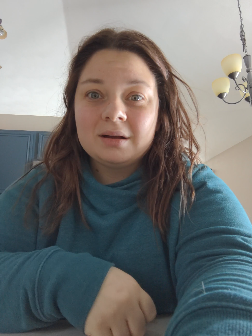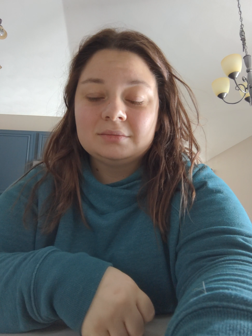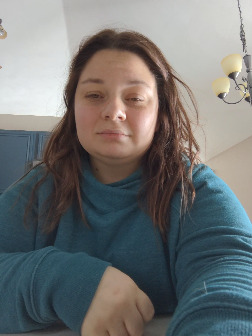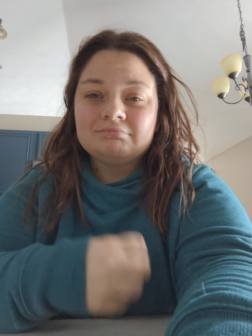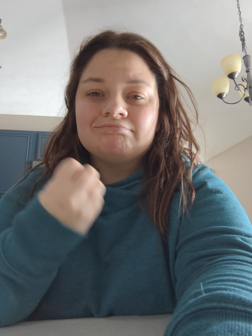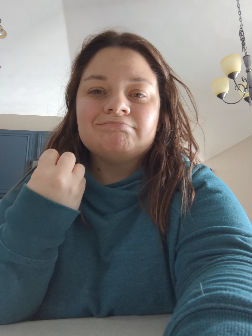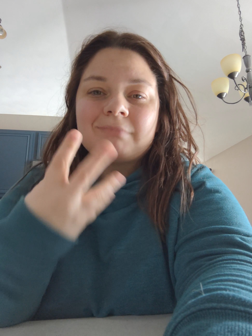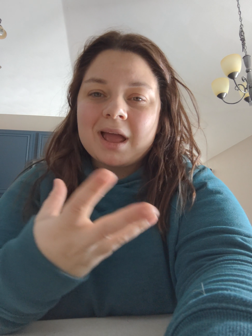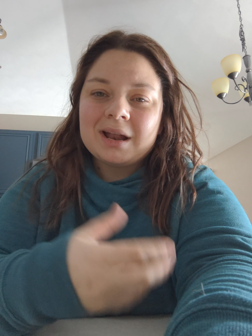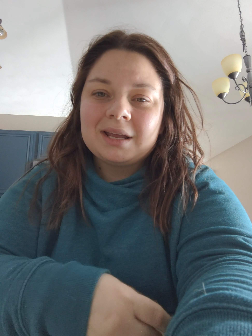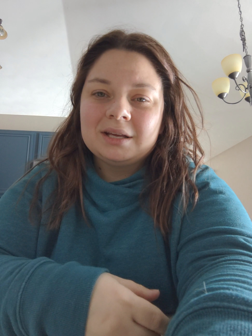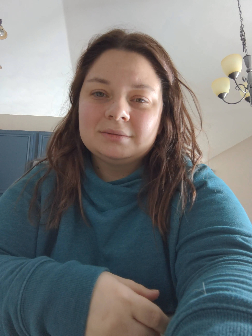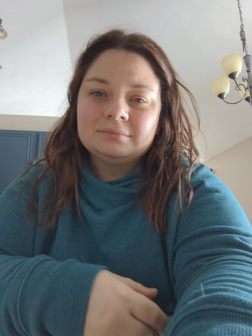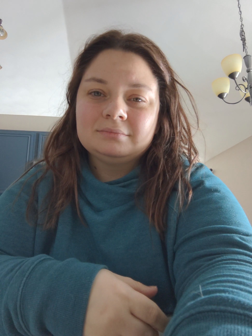many